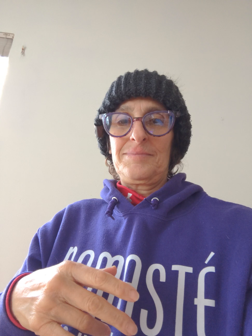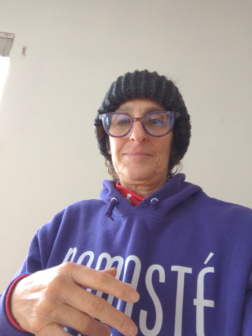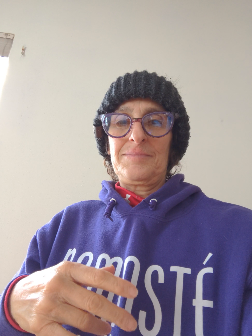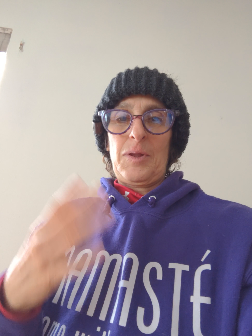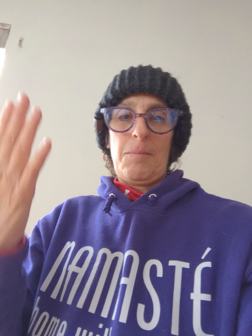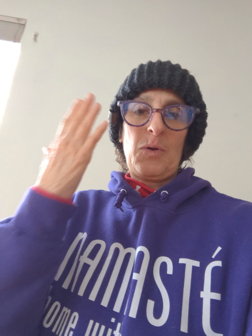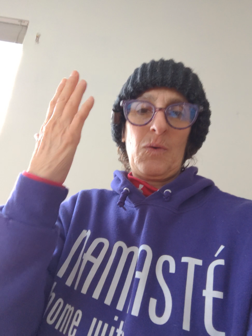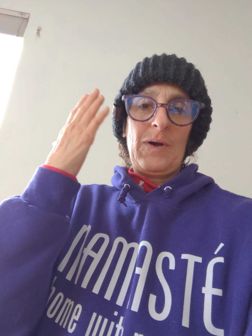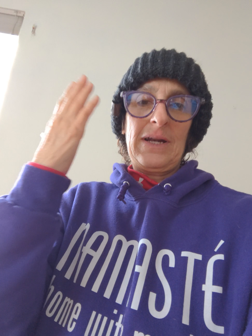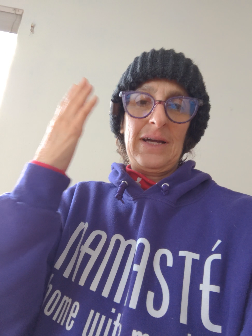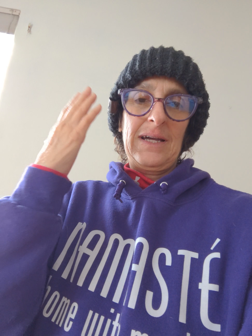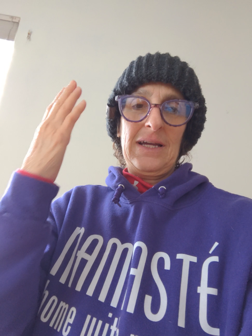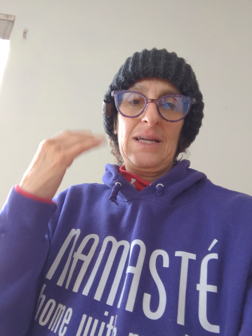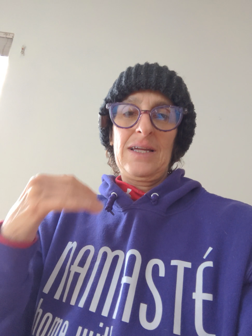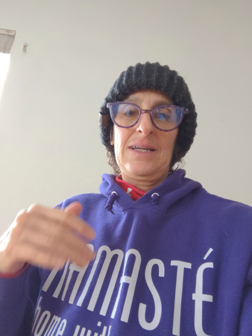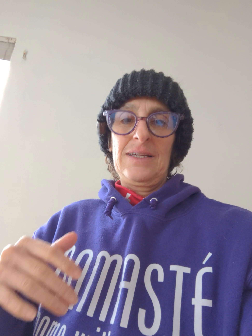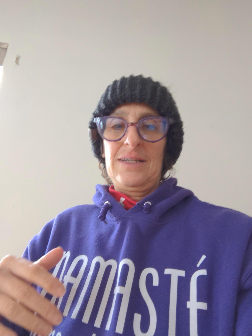morning